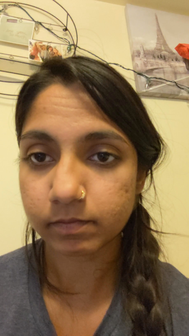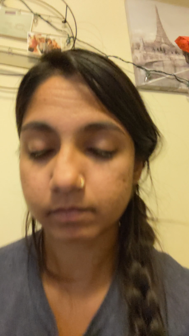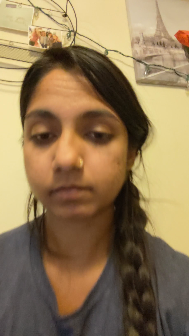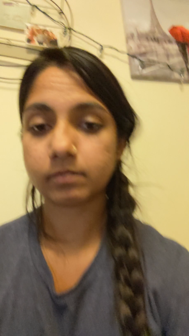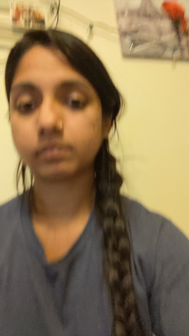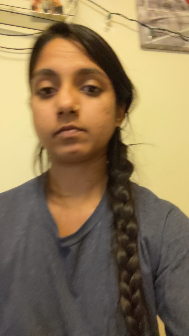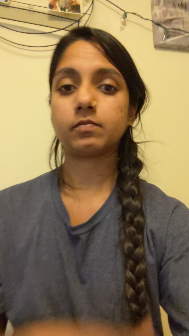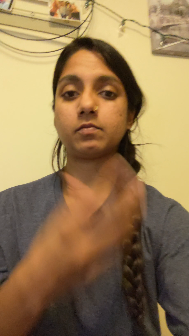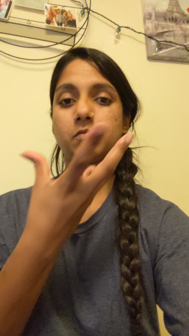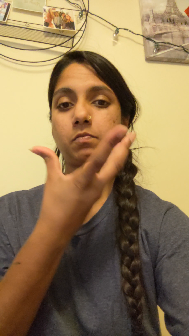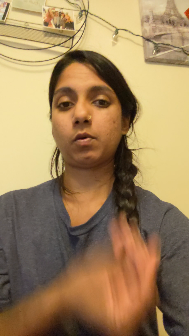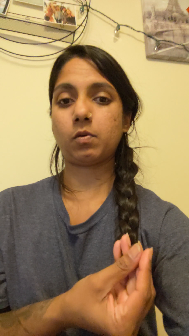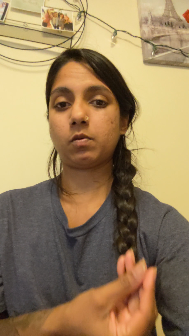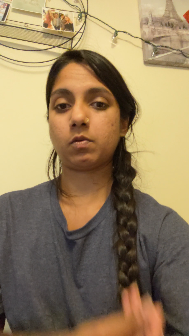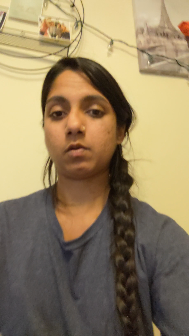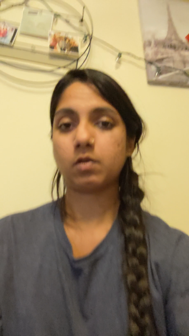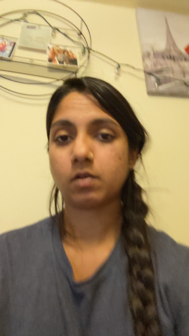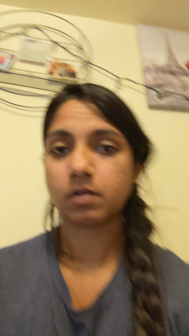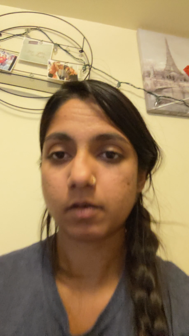poor